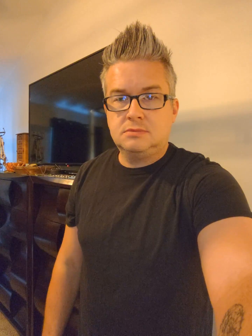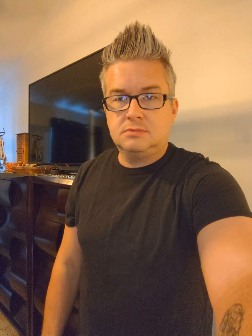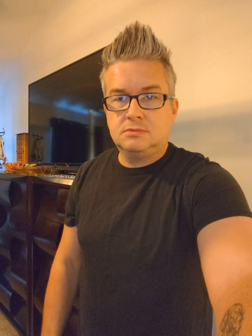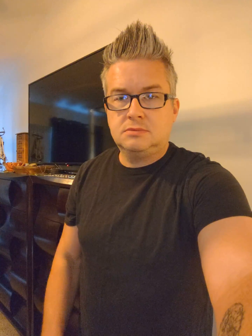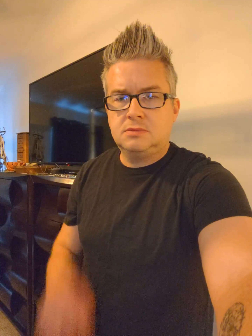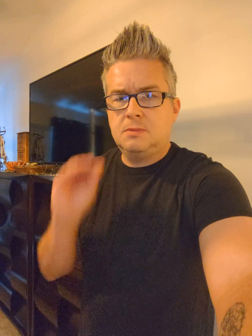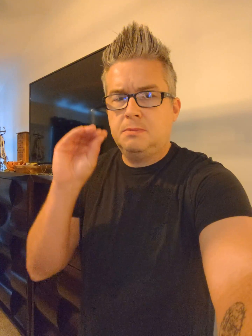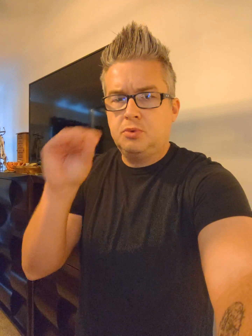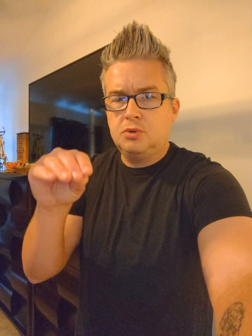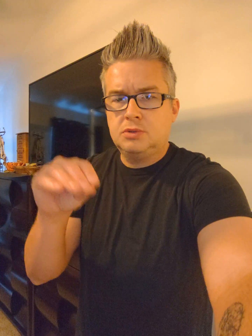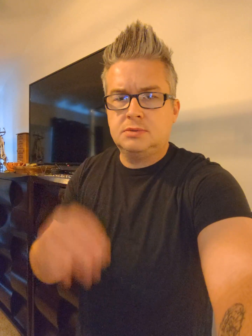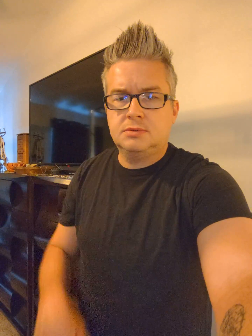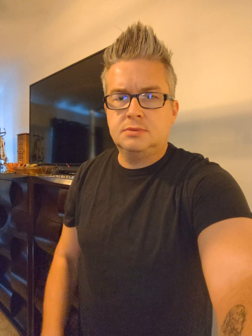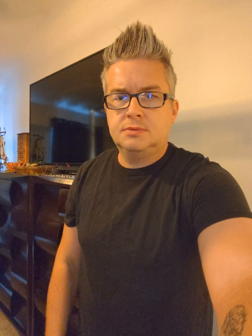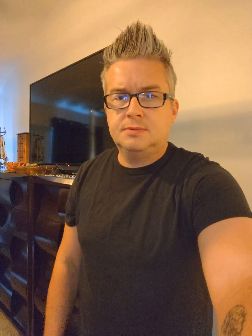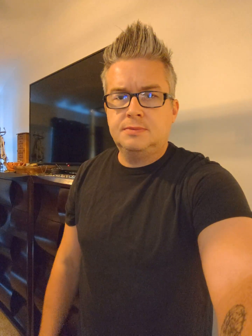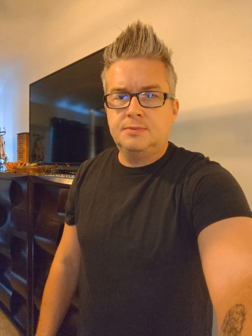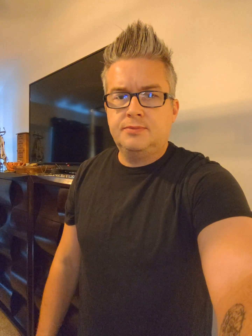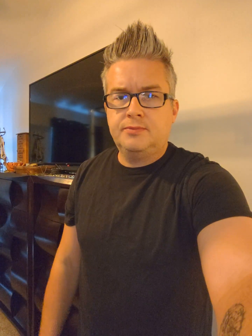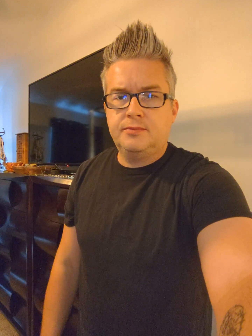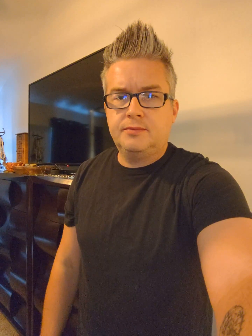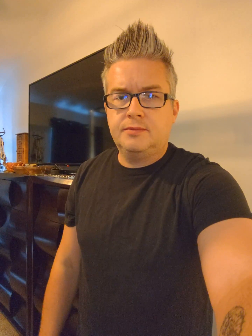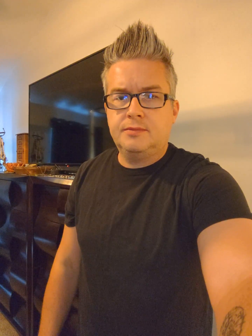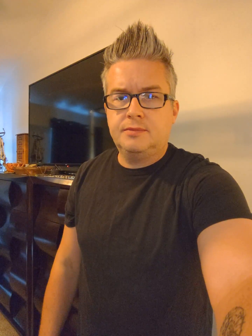put